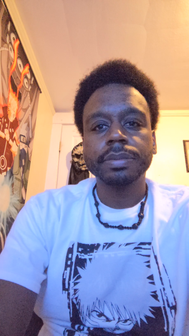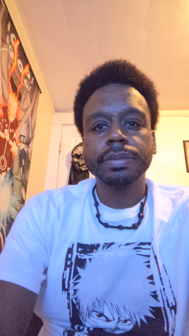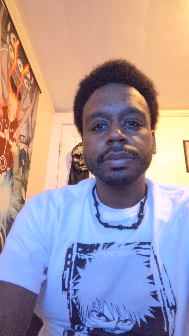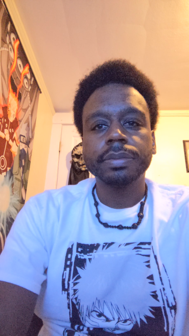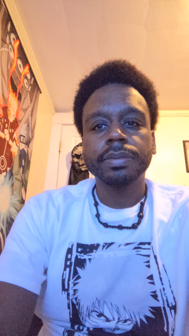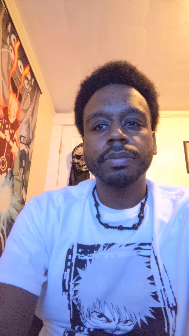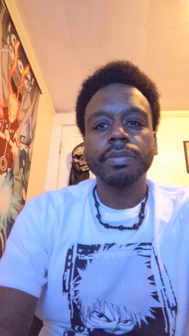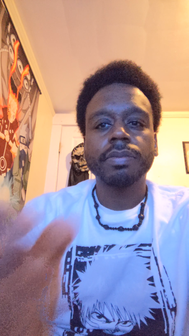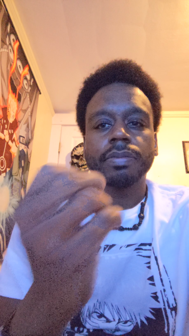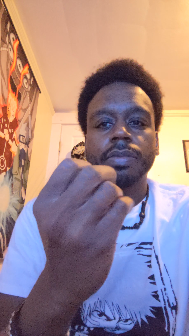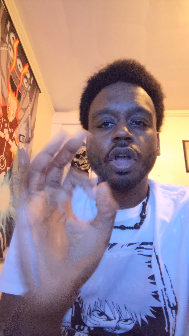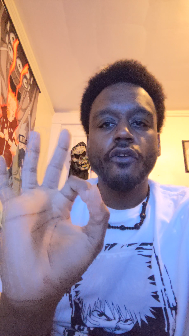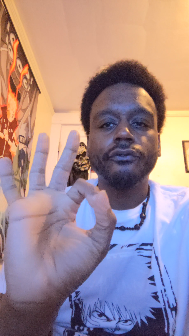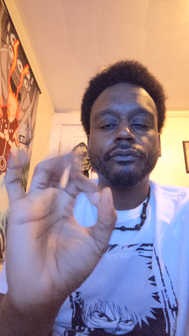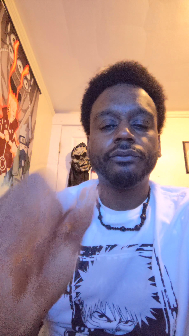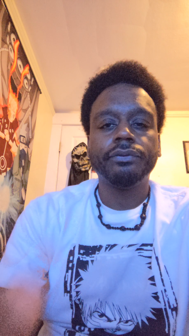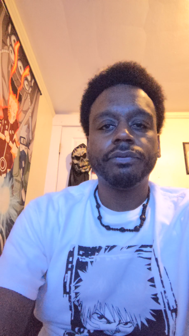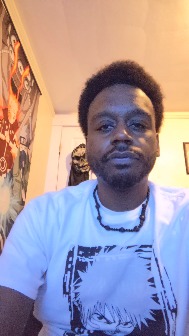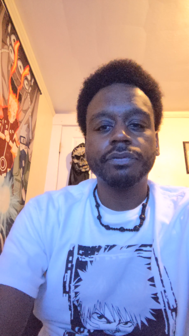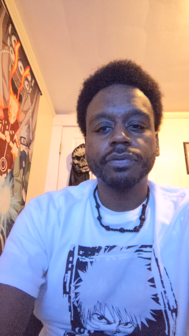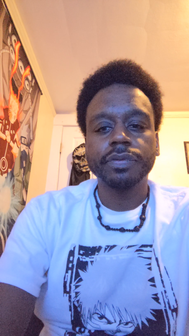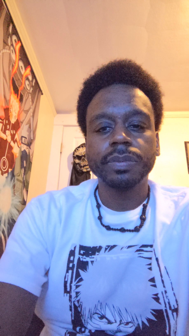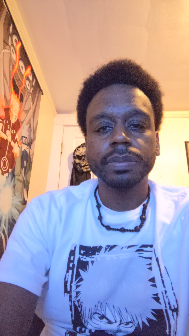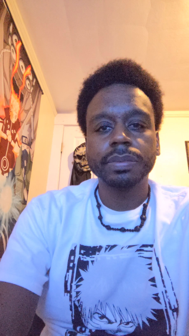of